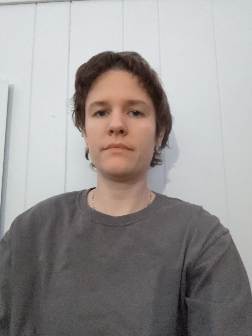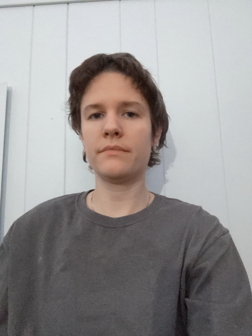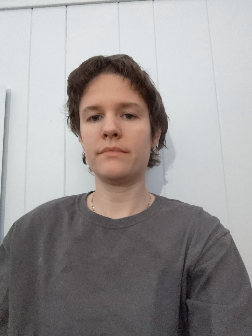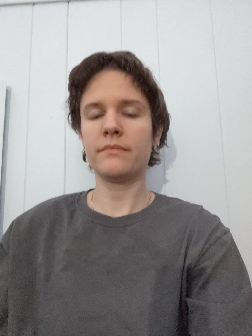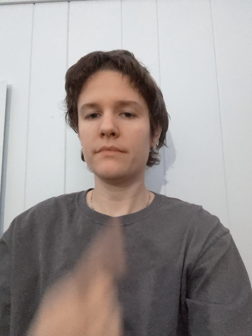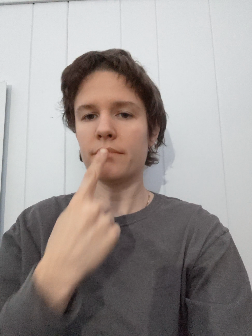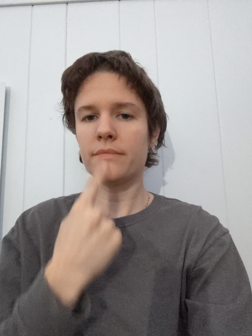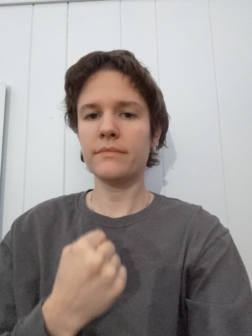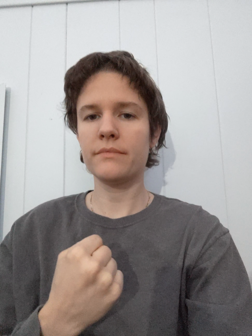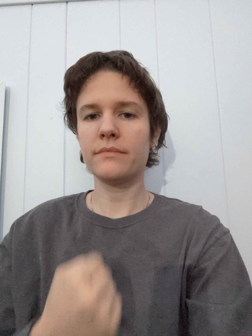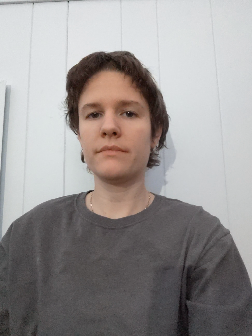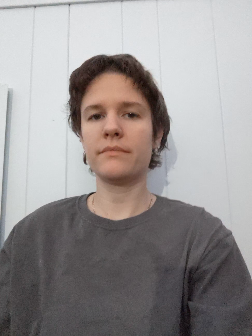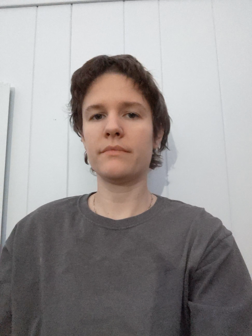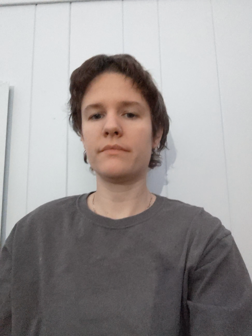red